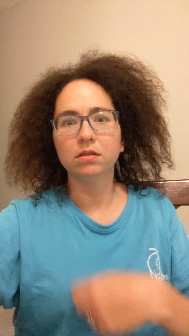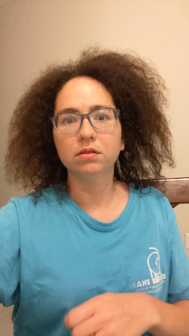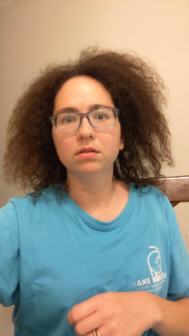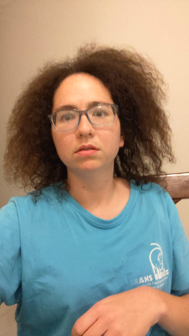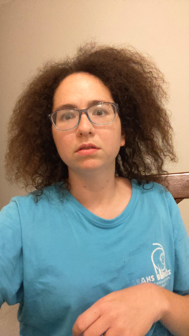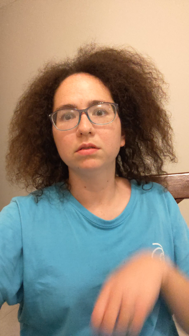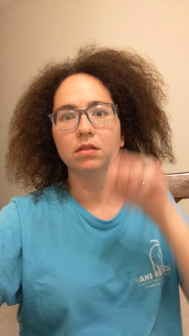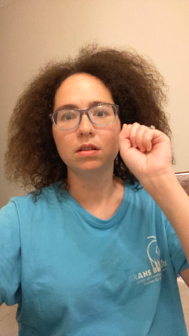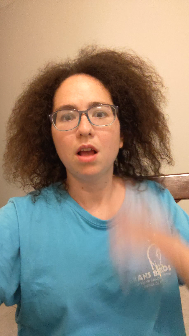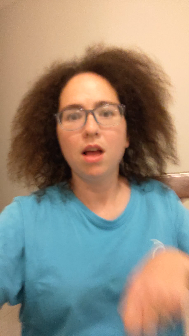could